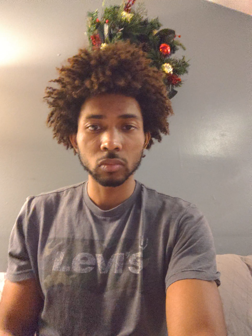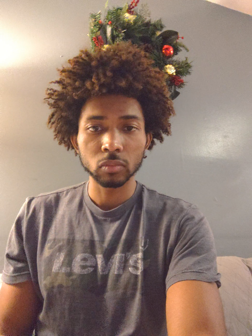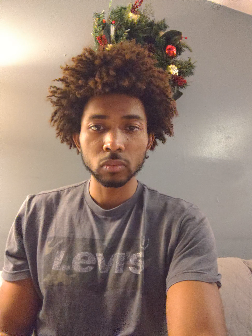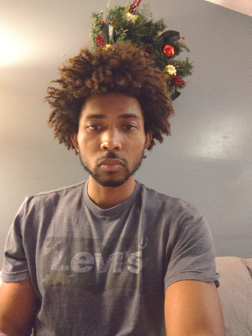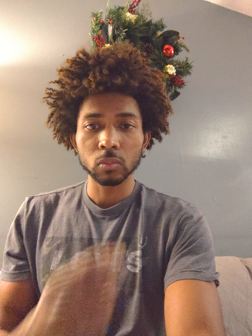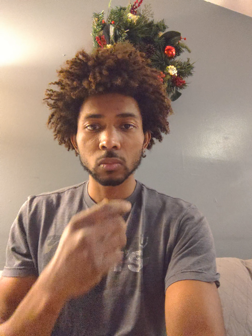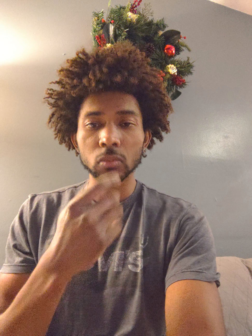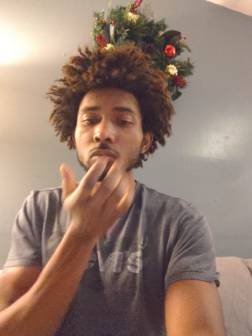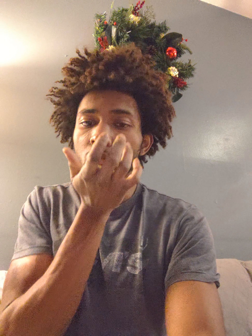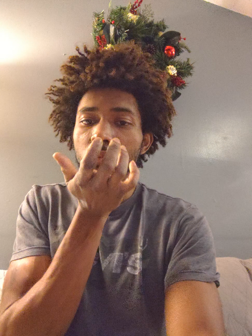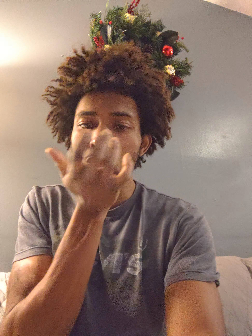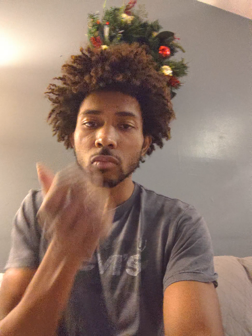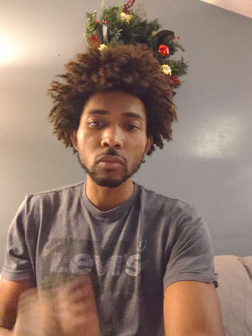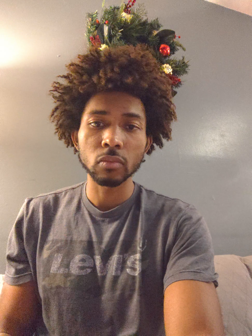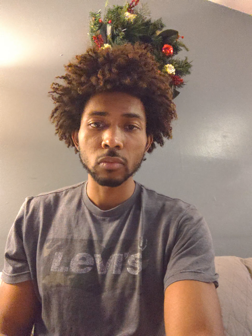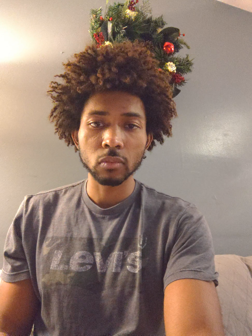grass